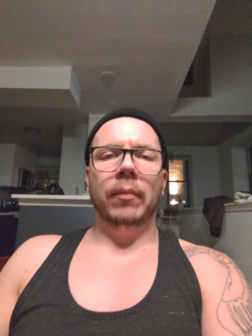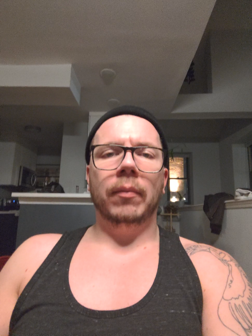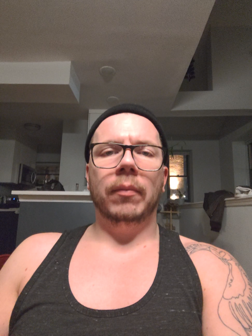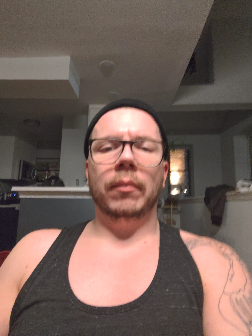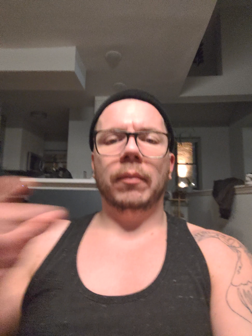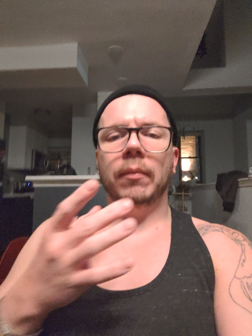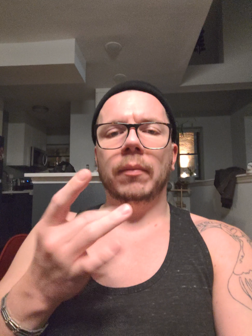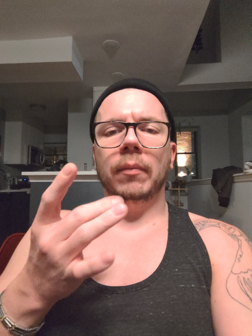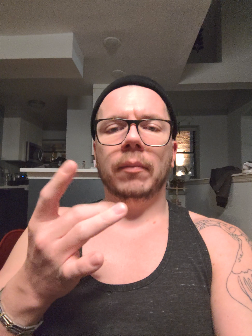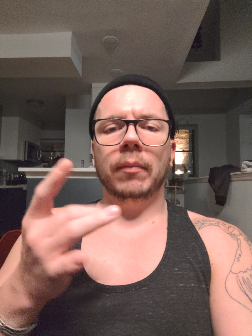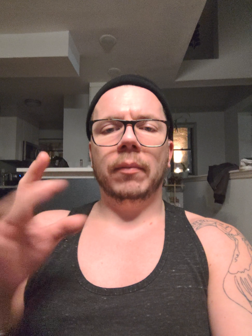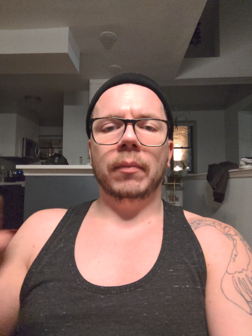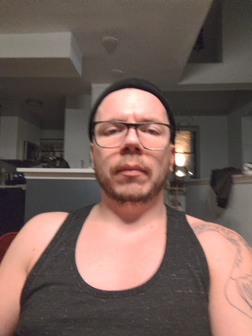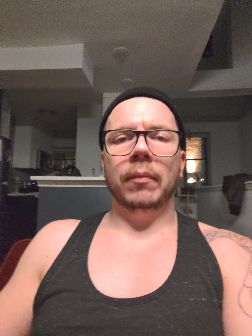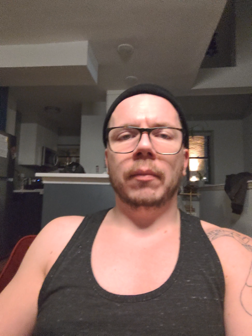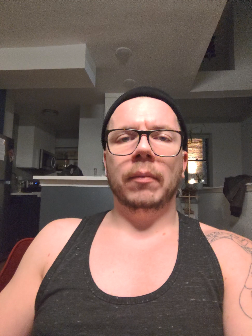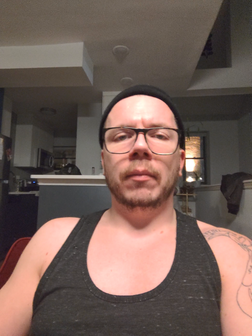sticky